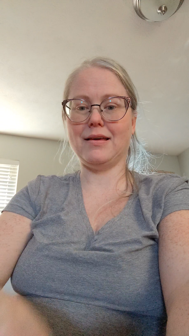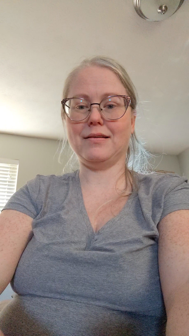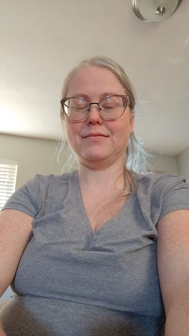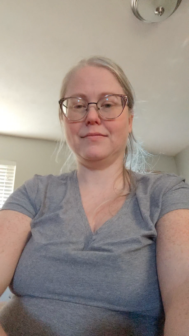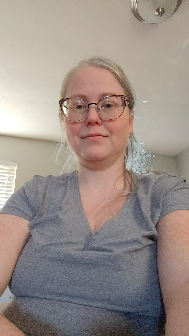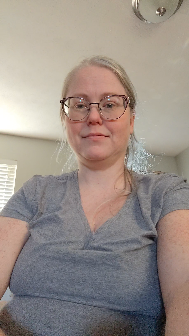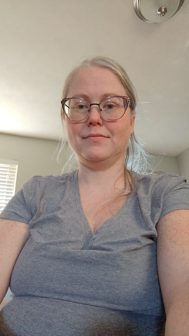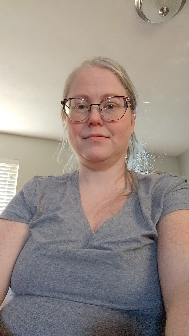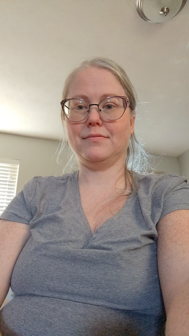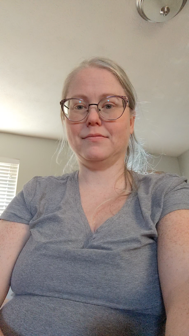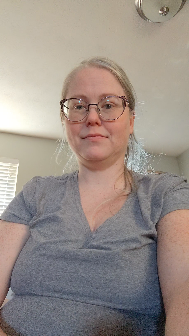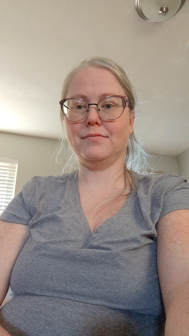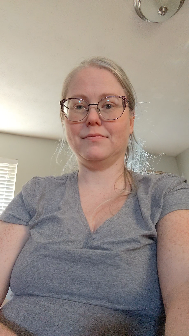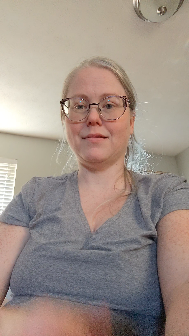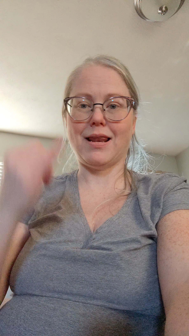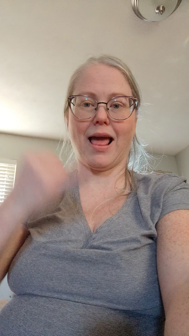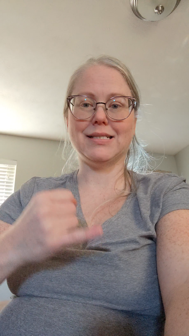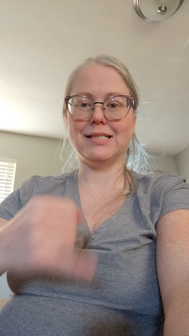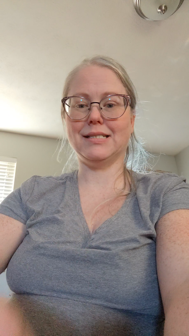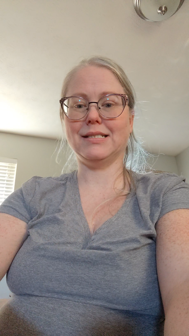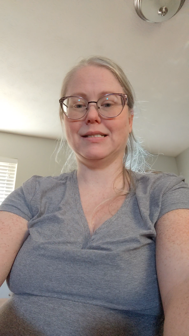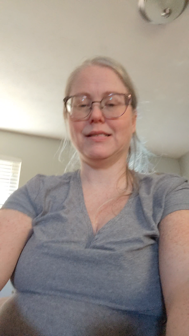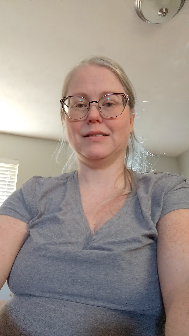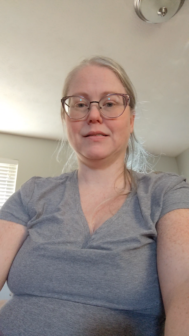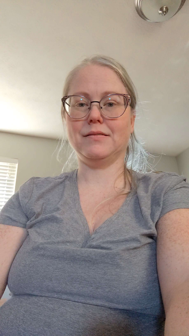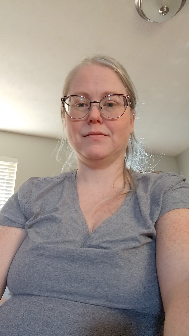last